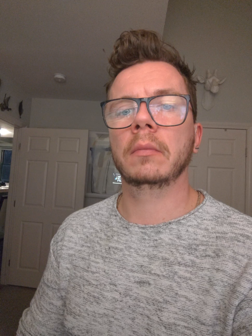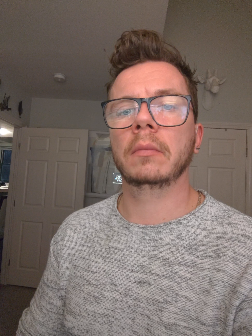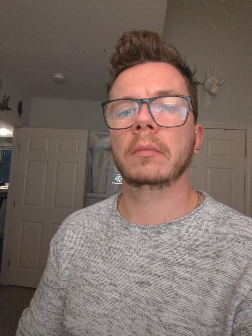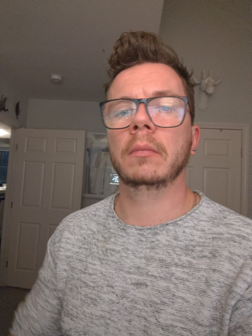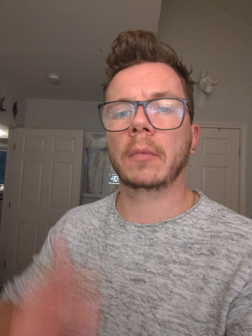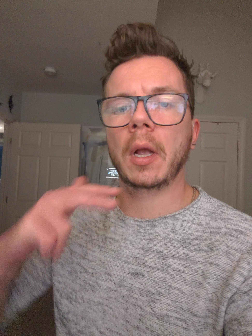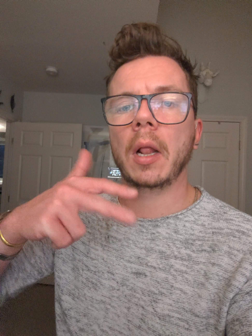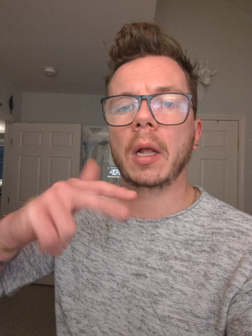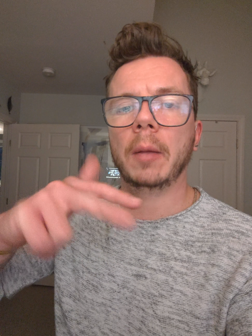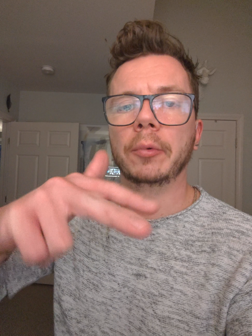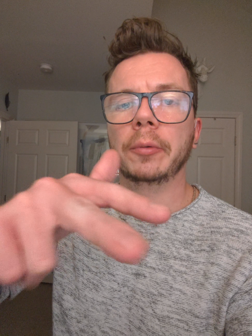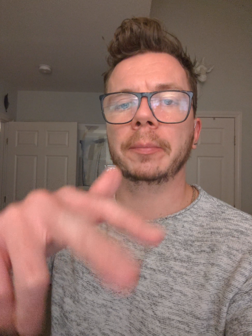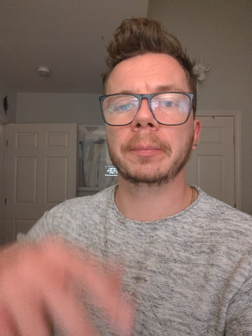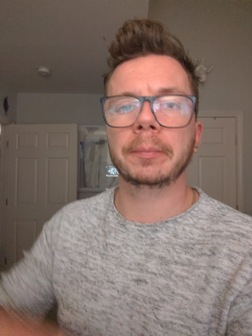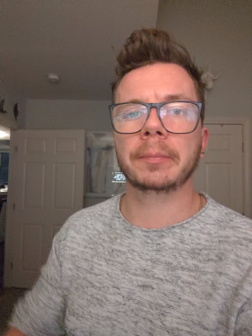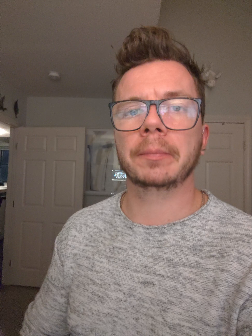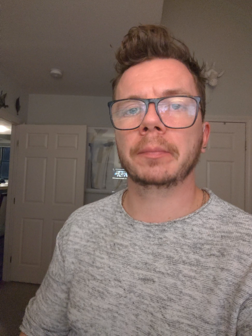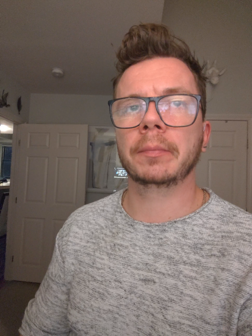helicopter